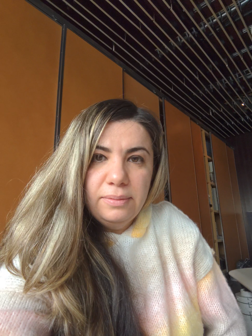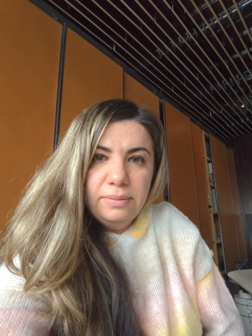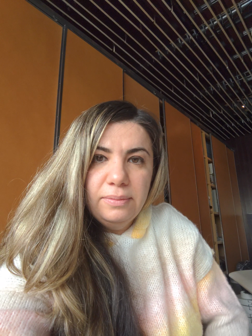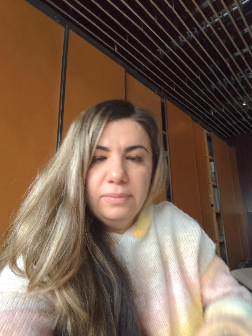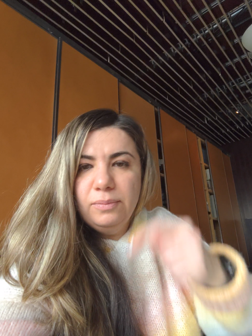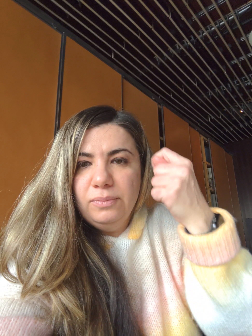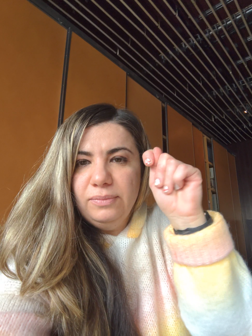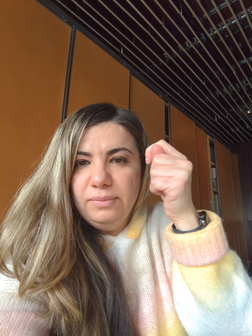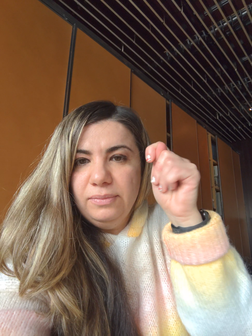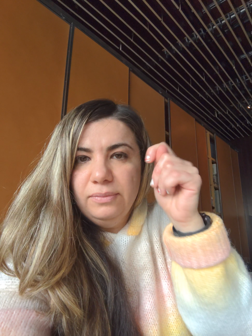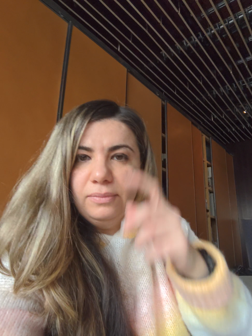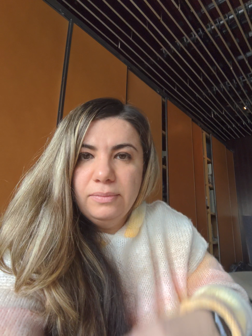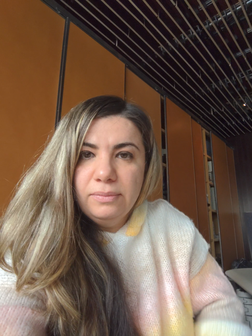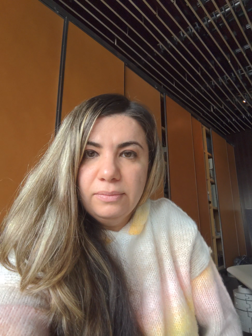toy